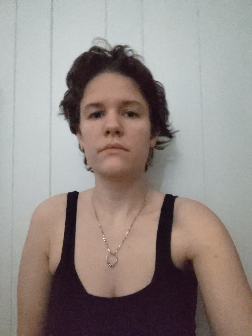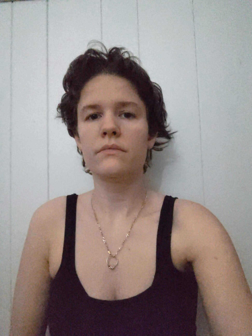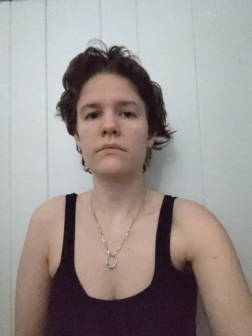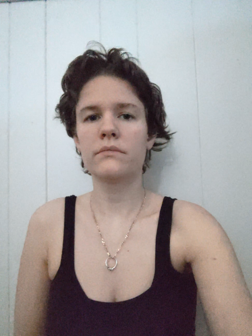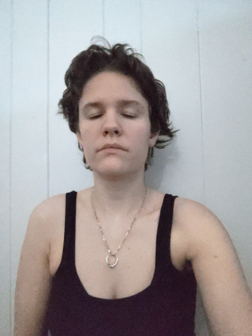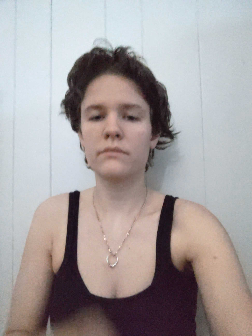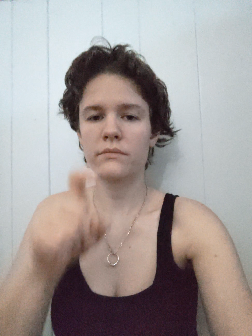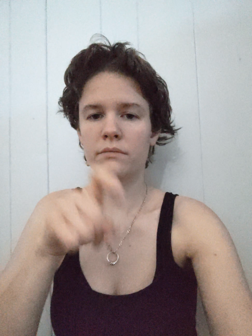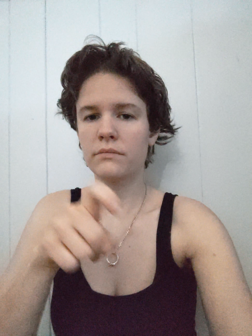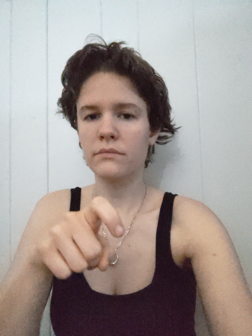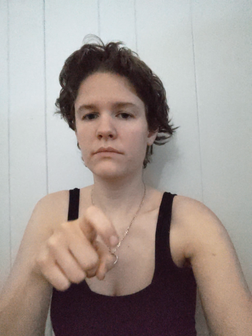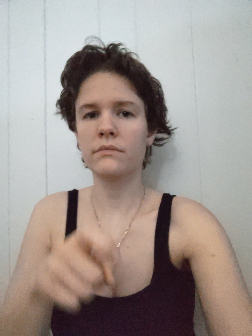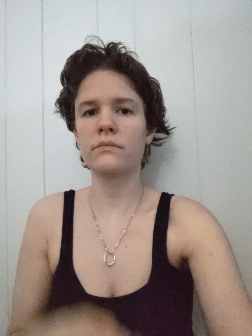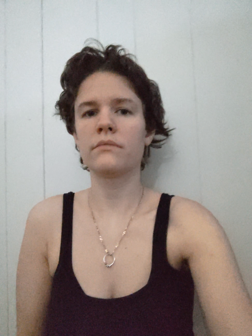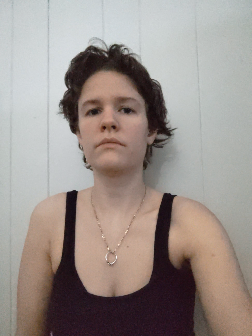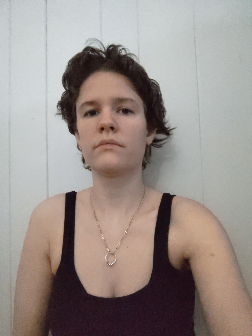time